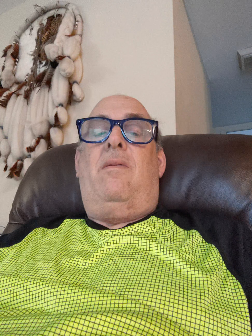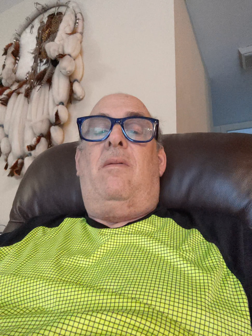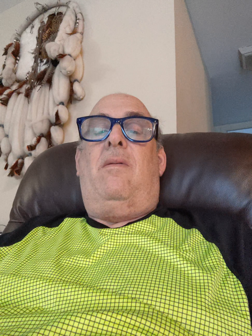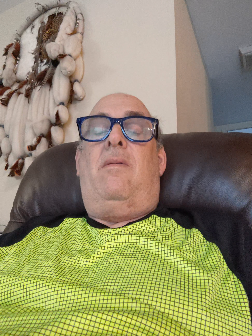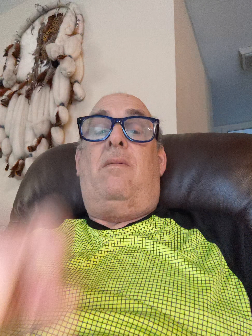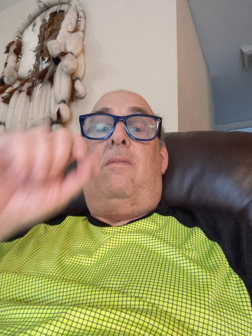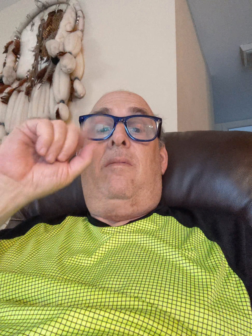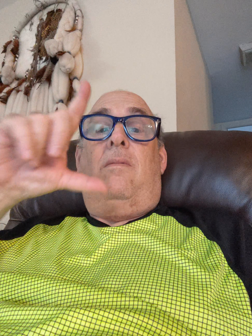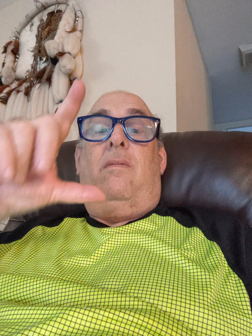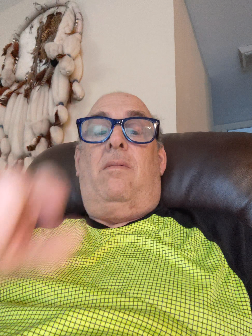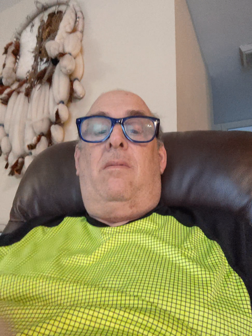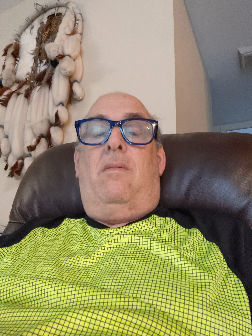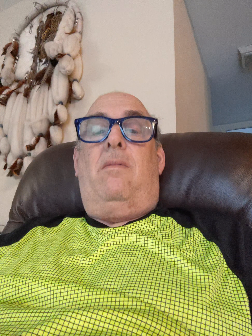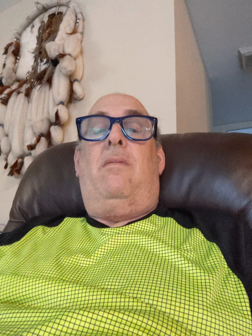awake